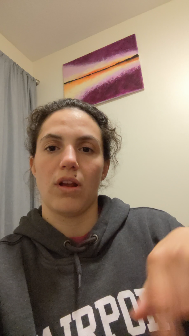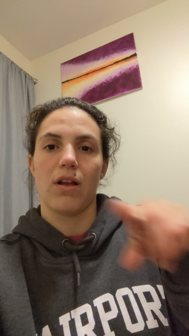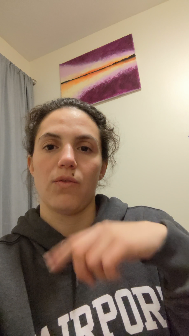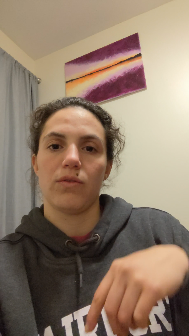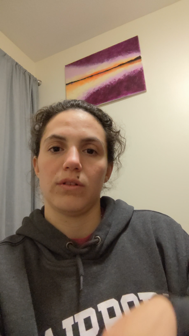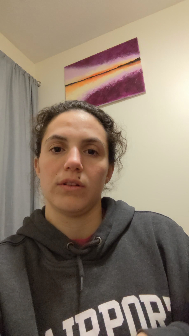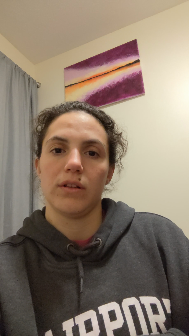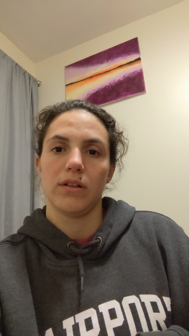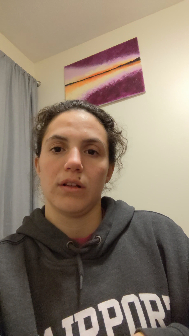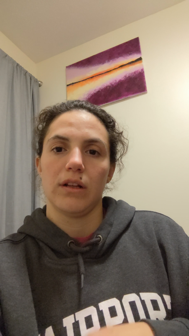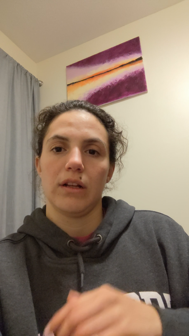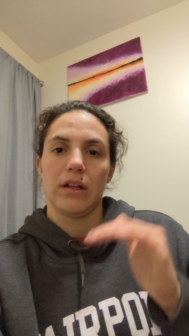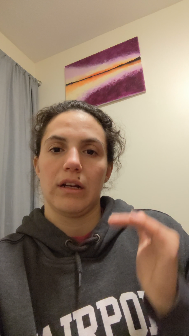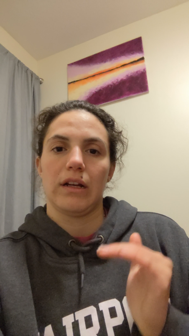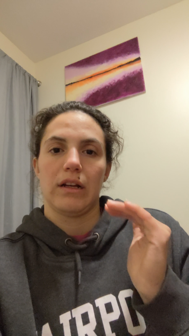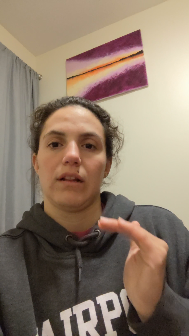little